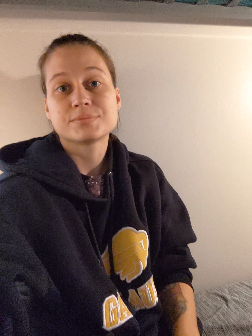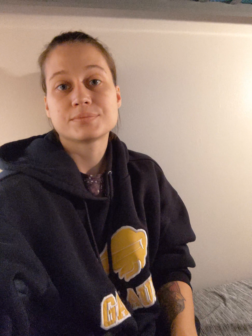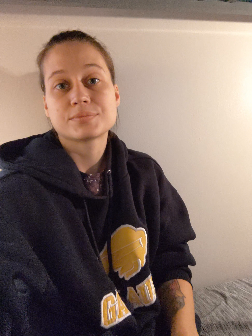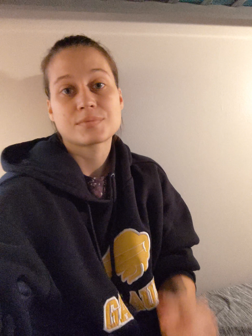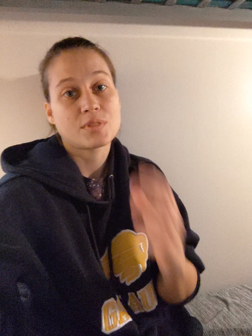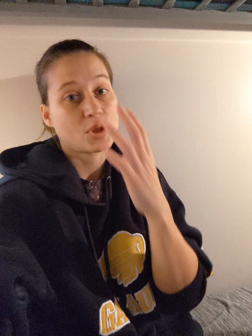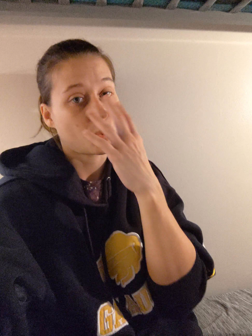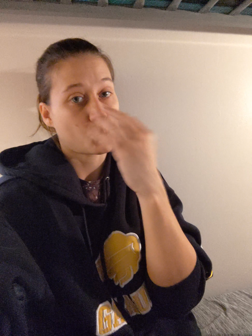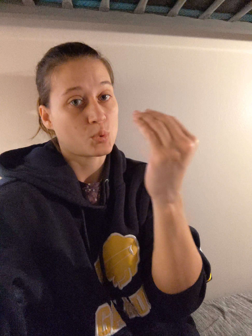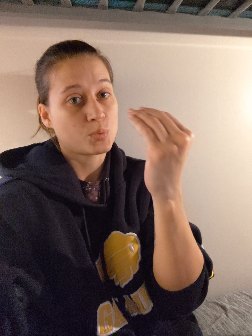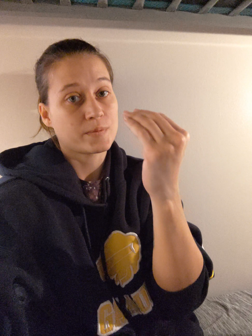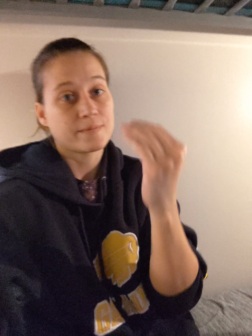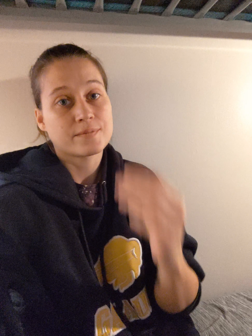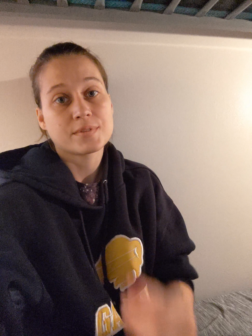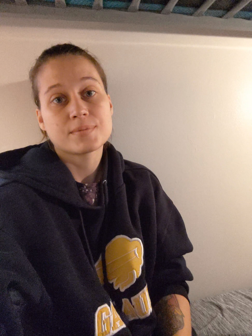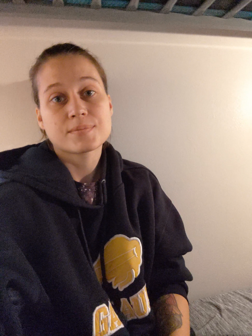wolf